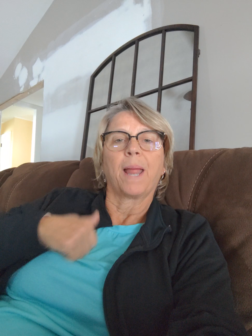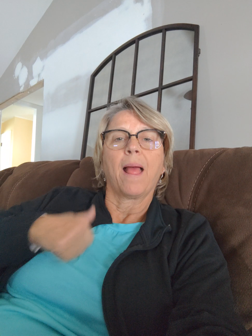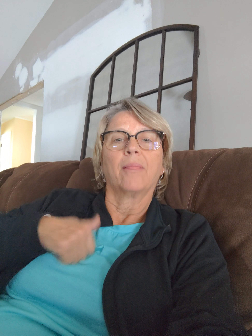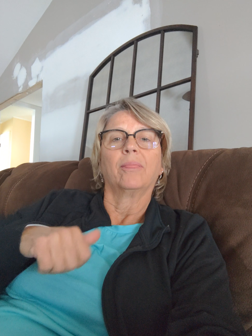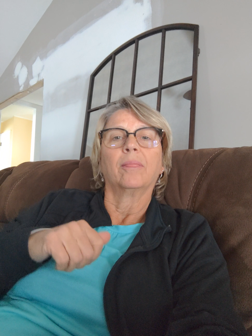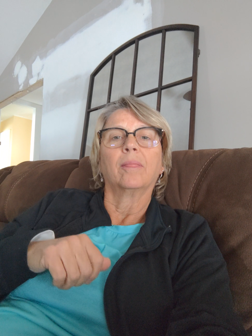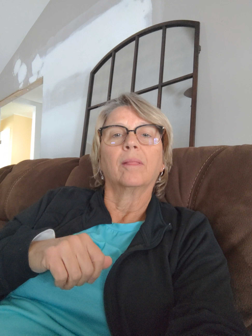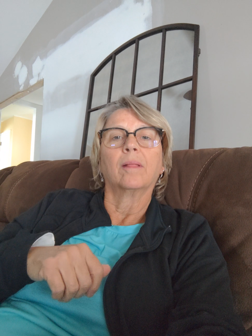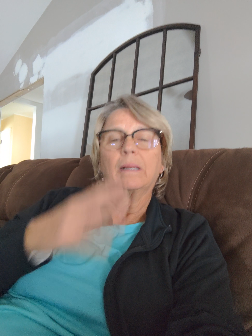bath